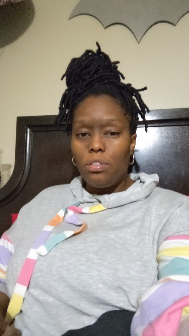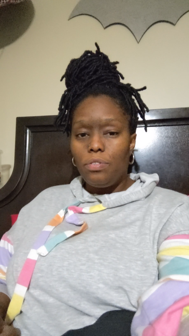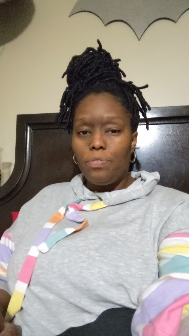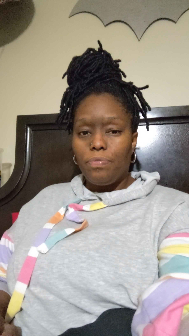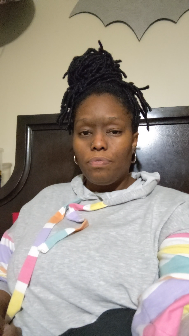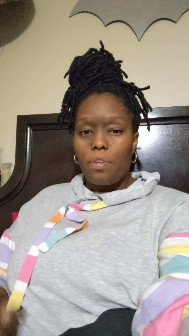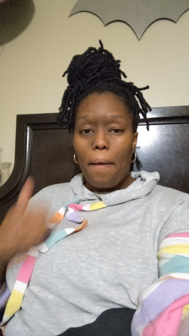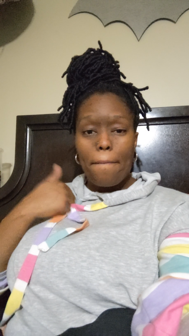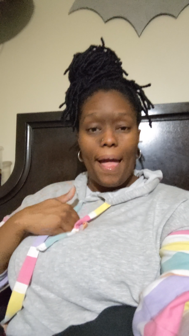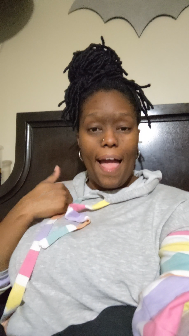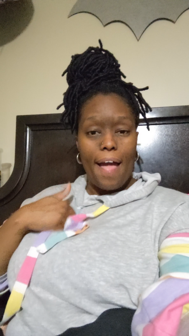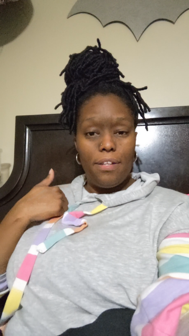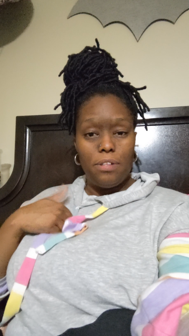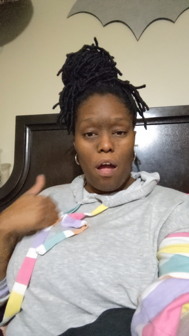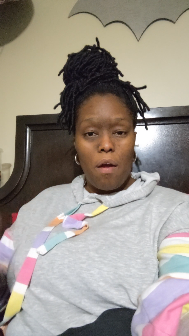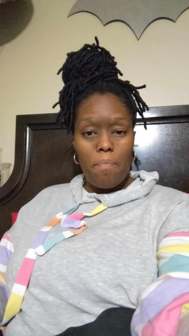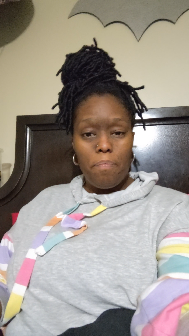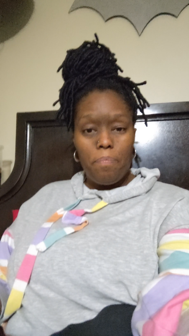bathtub